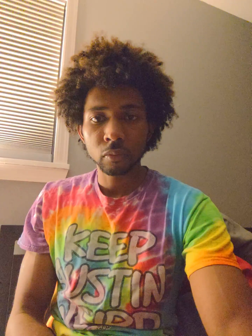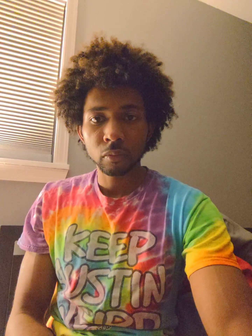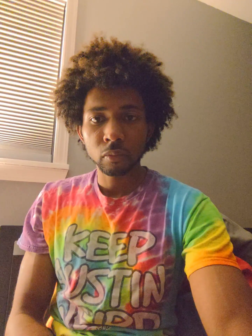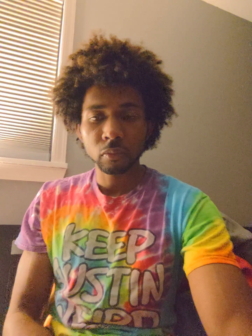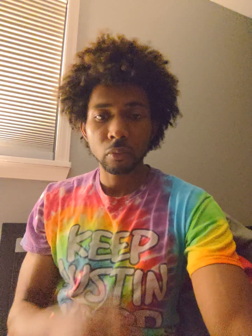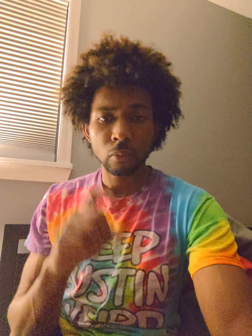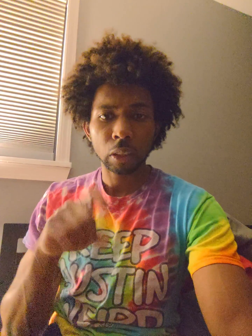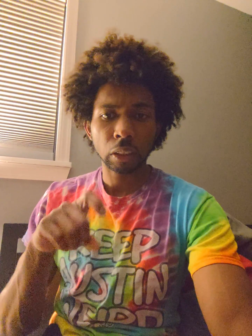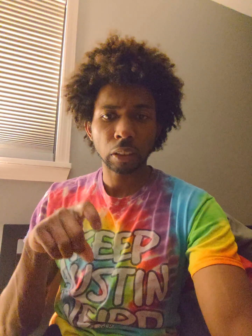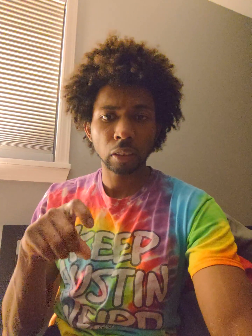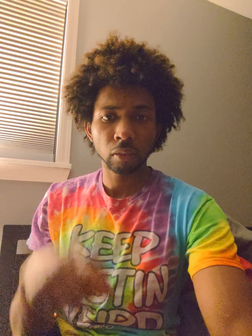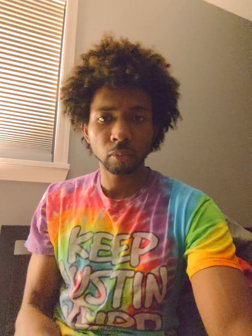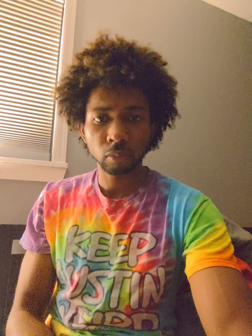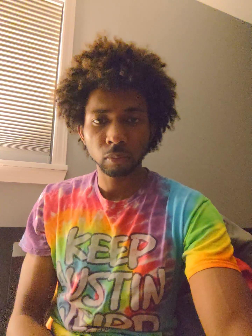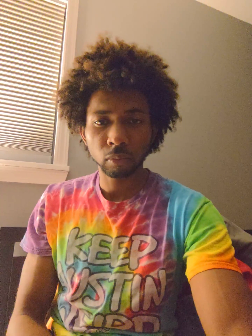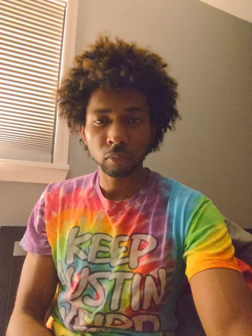should